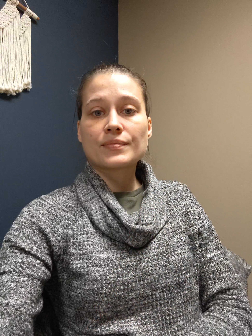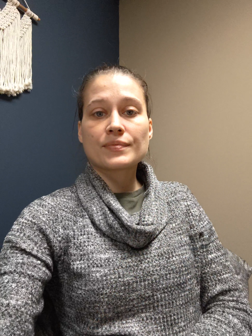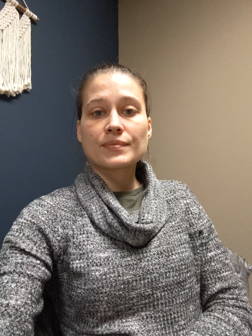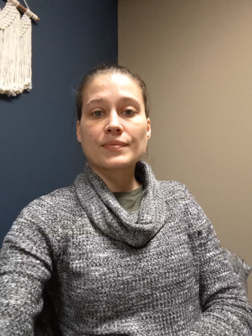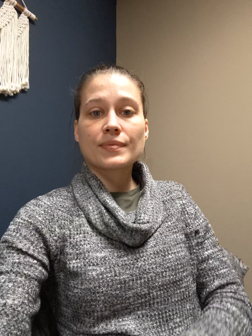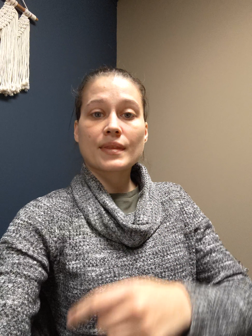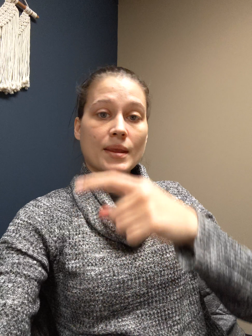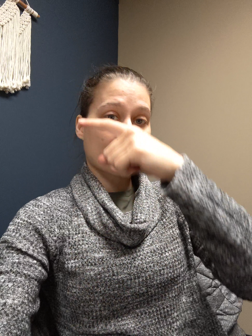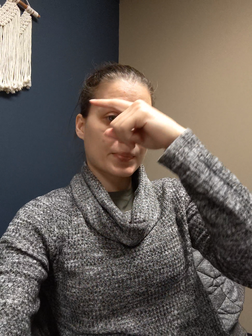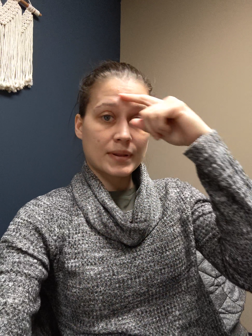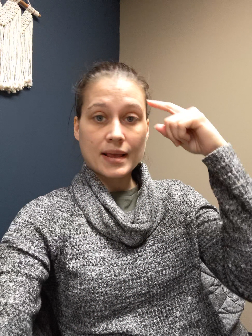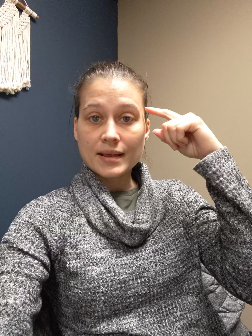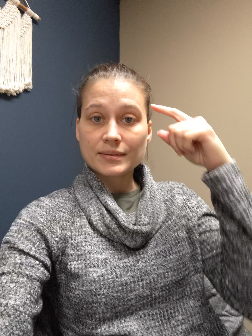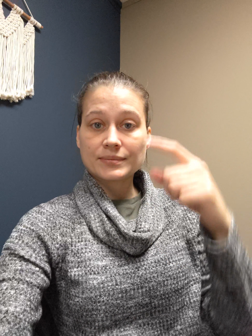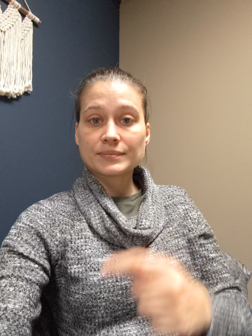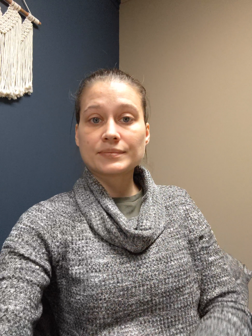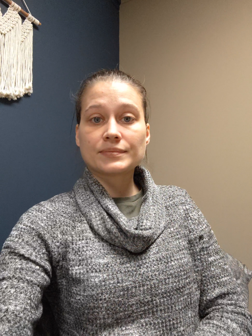black